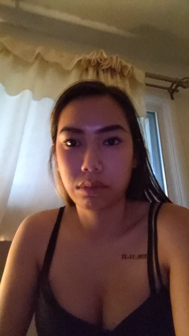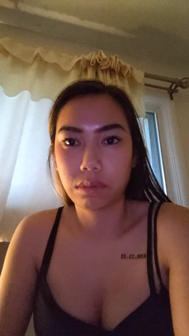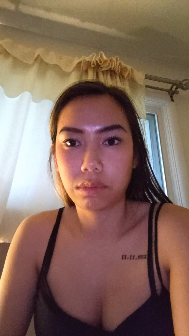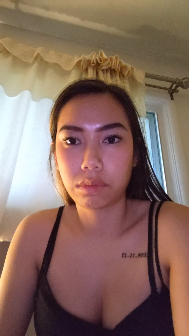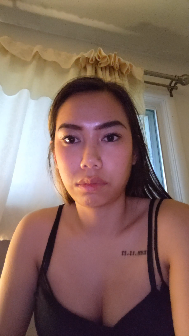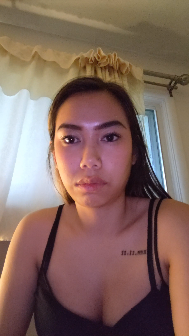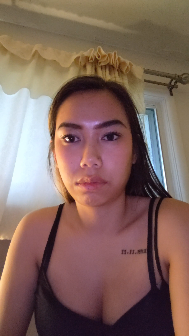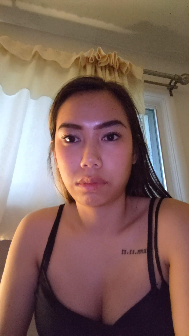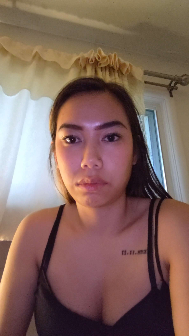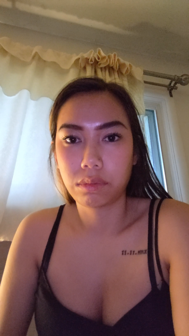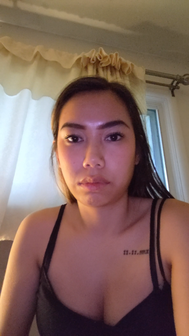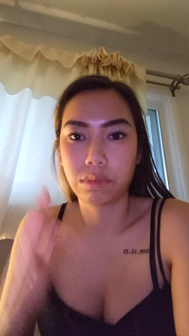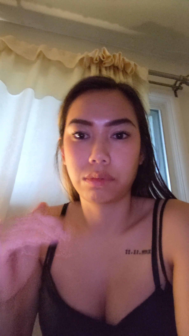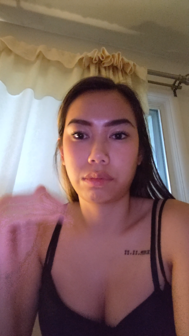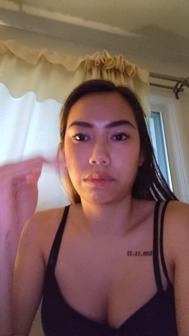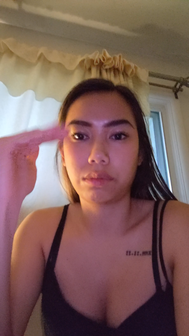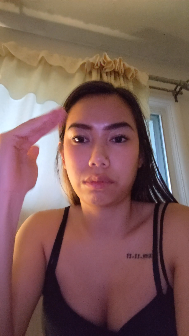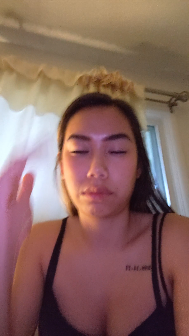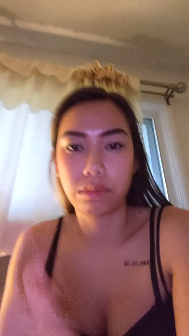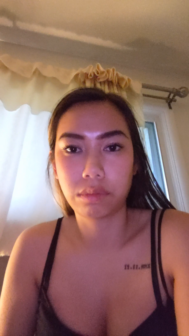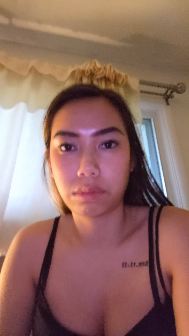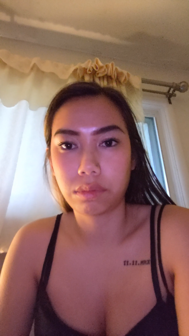build